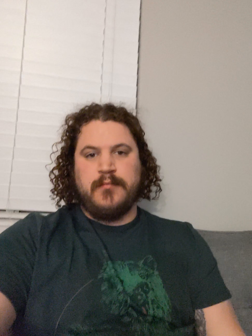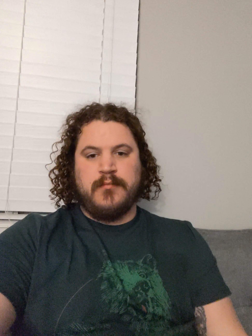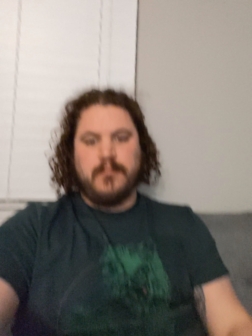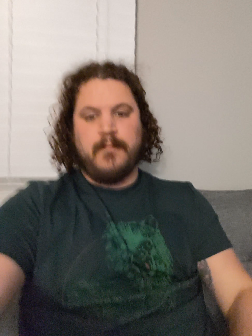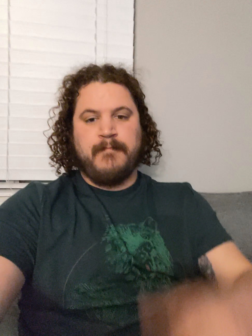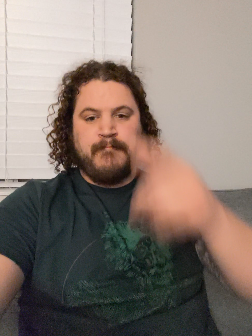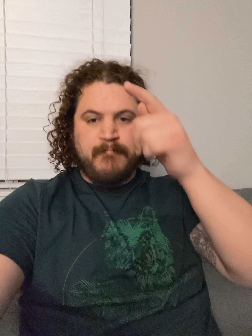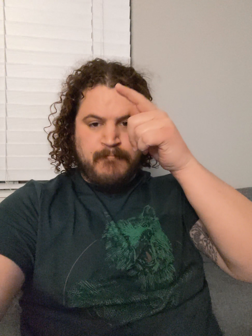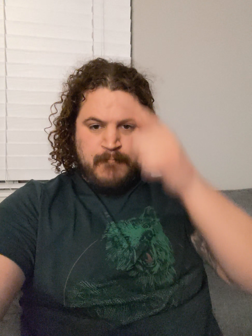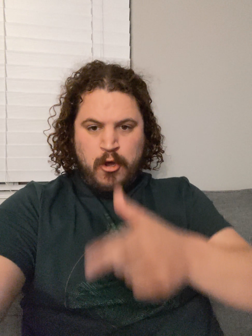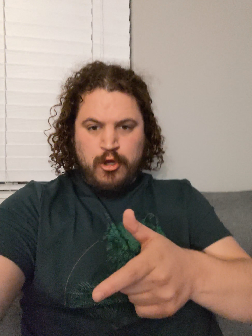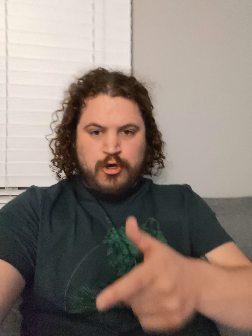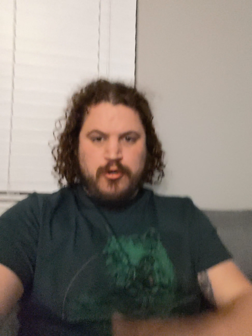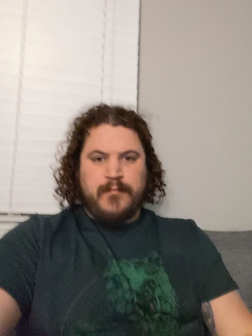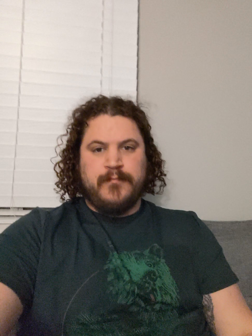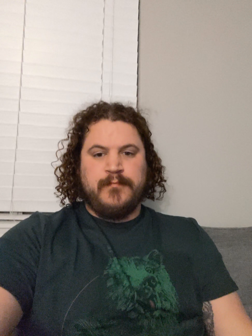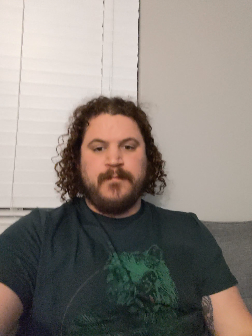brother